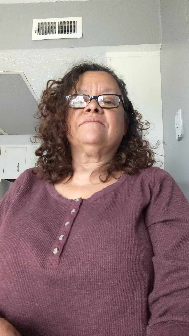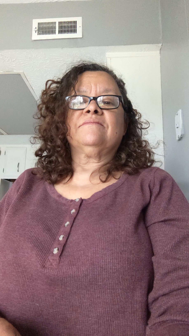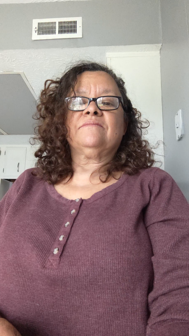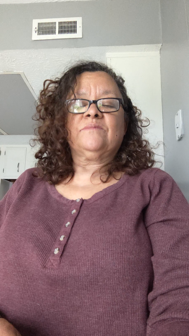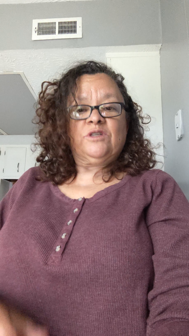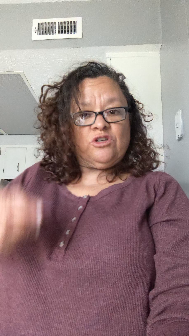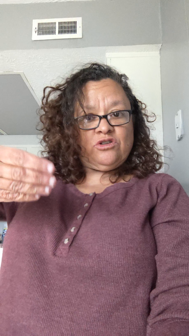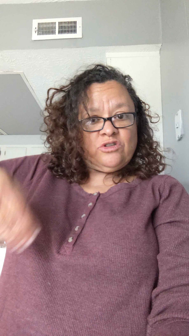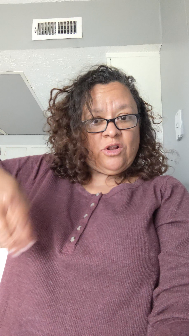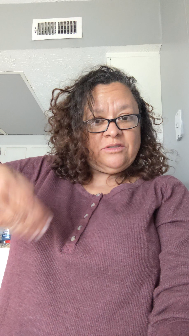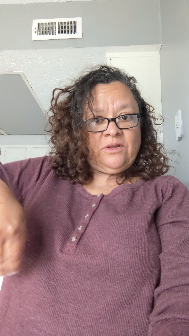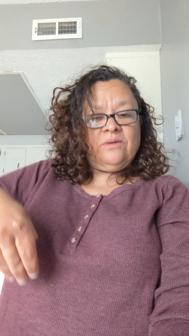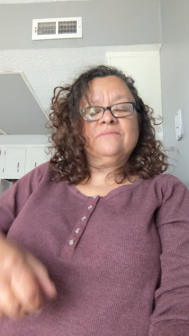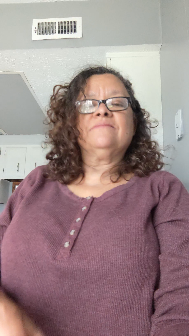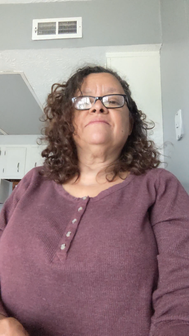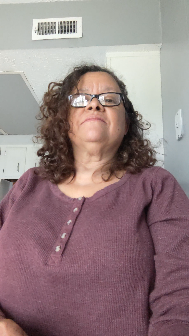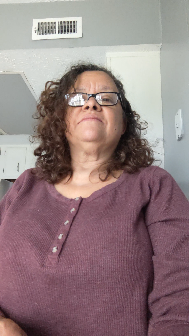shorts